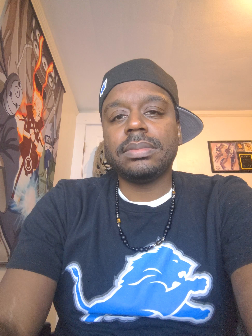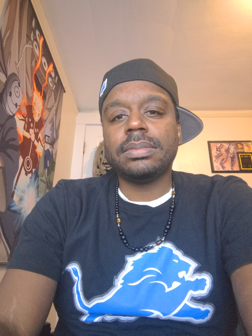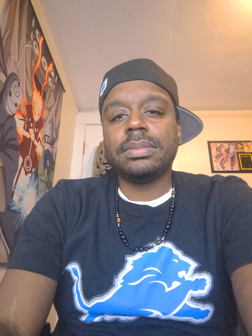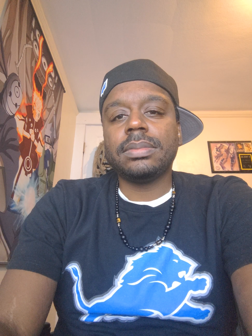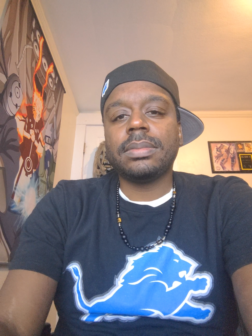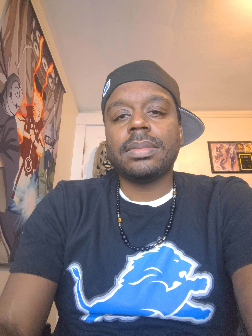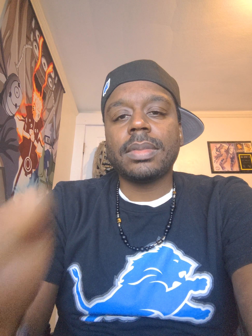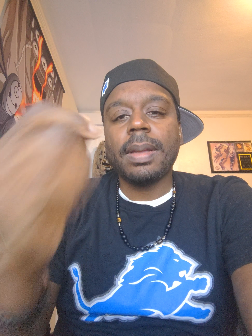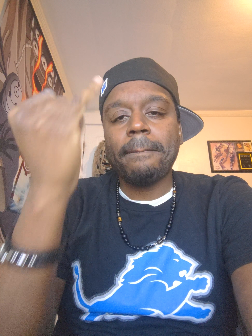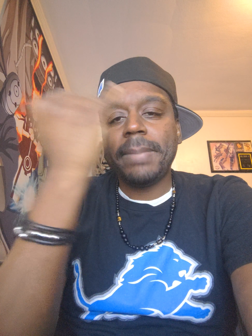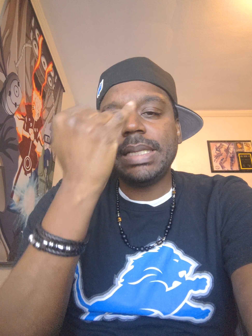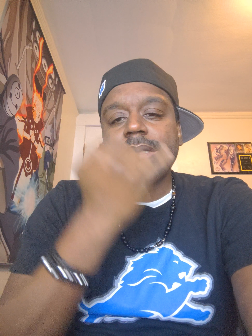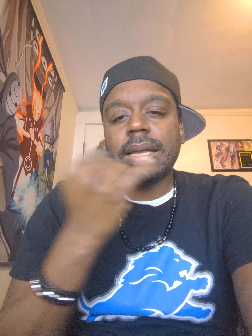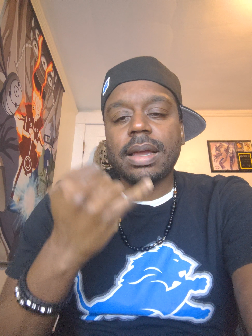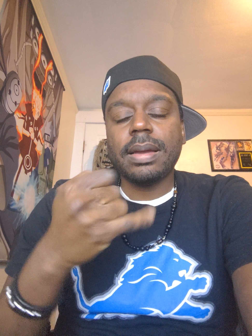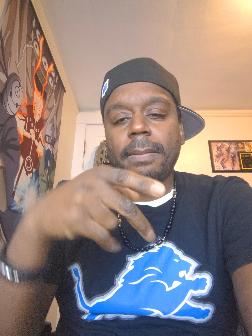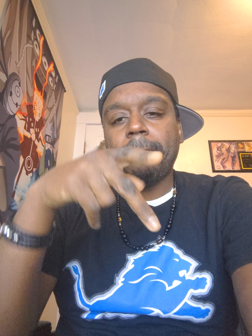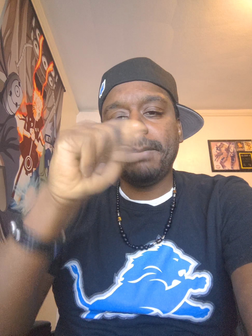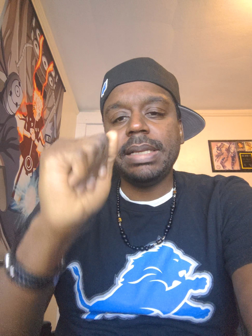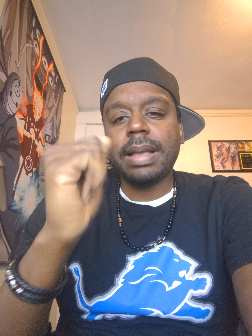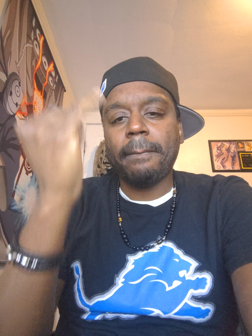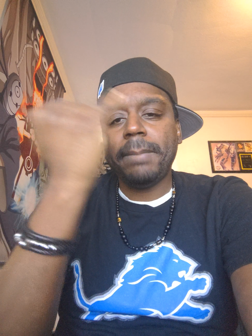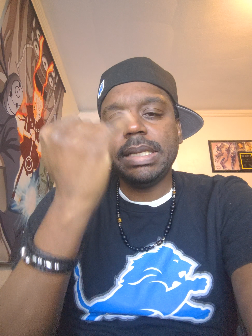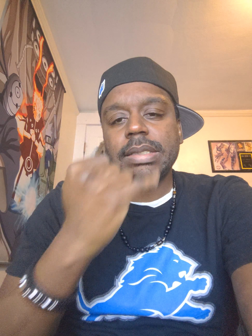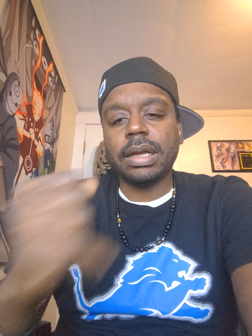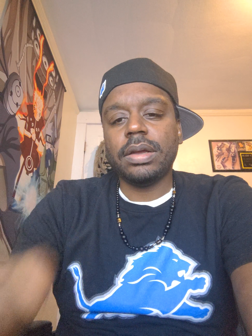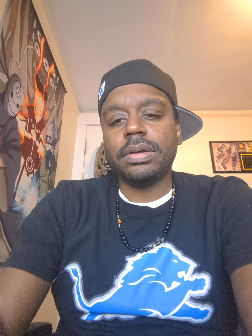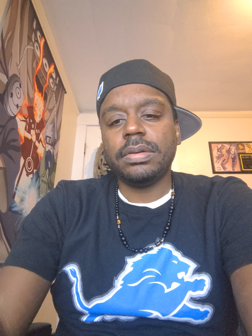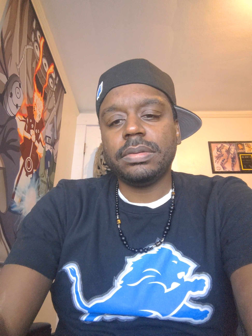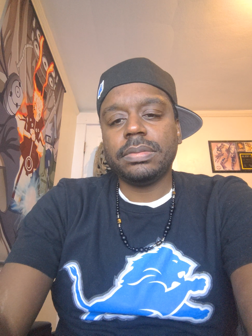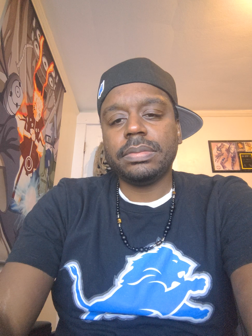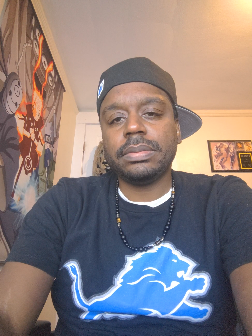pizza